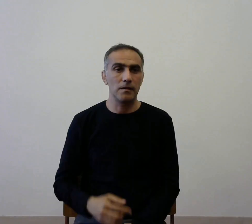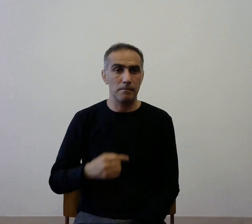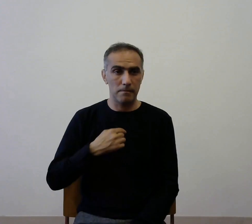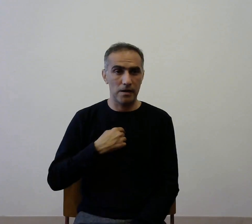mən